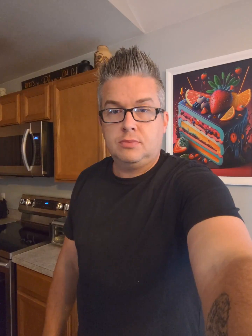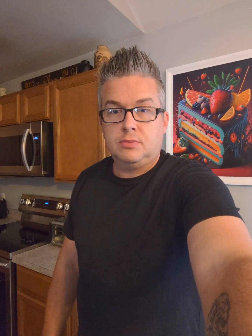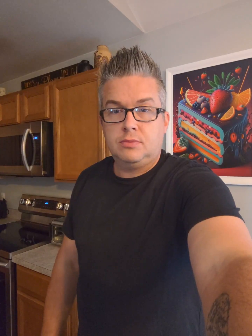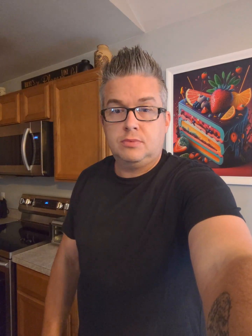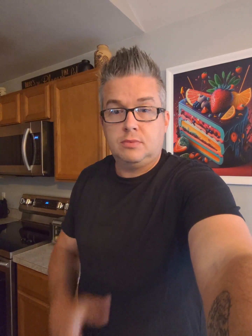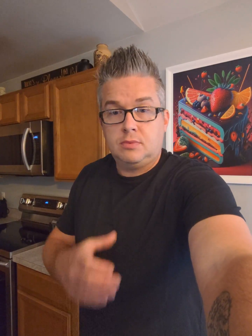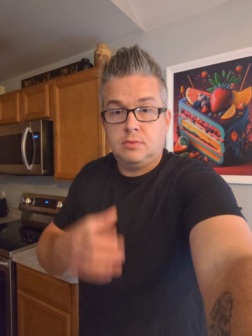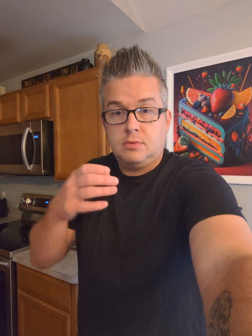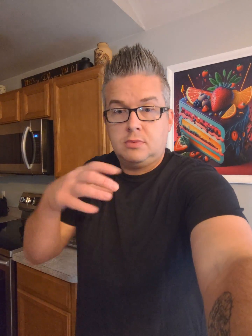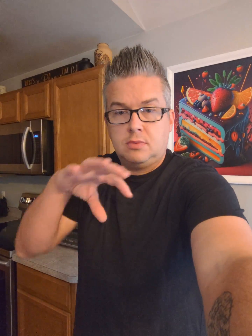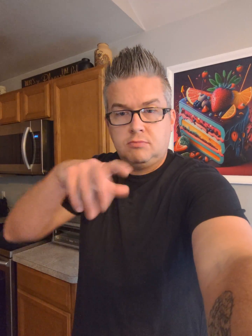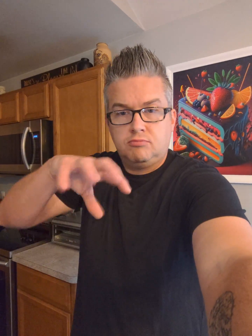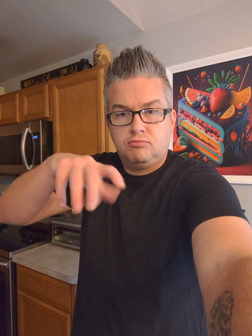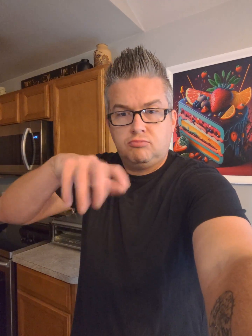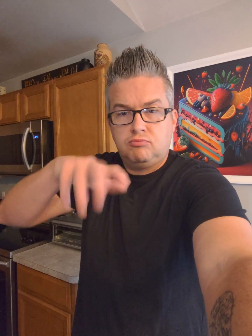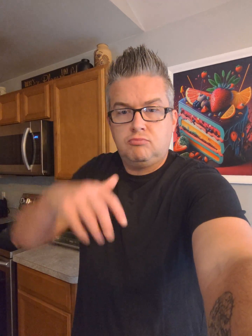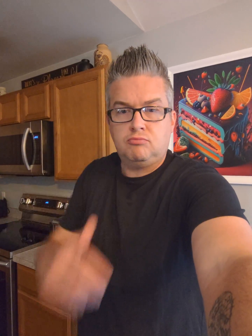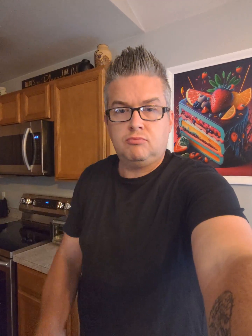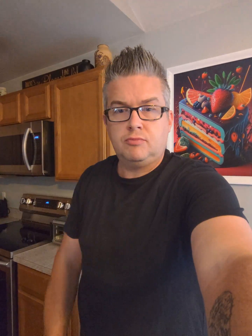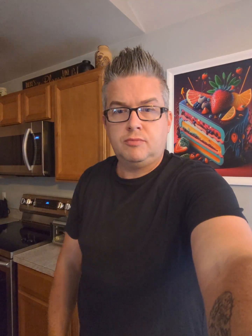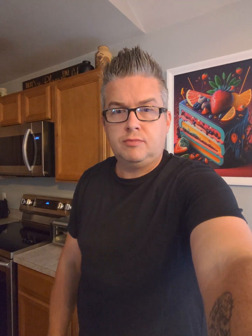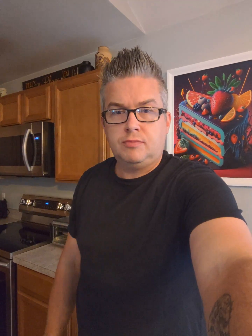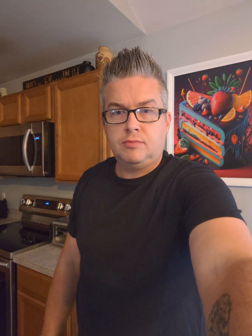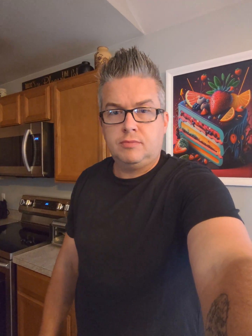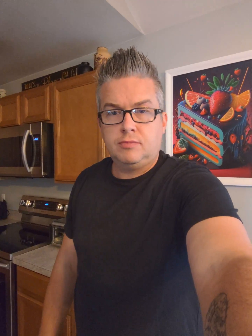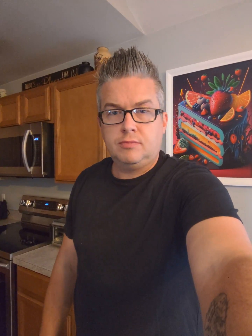jar